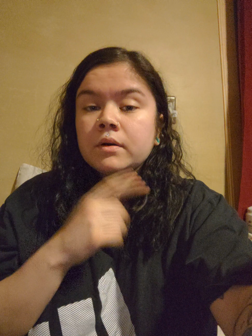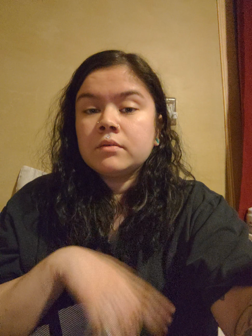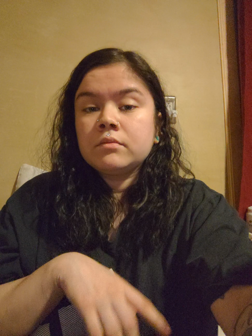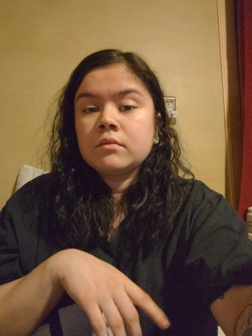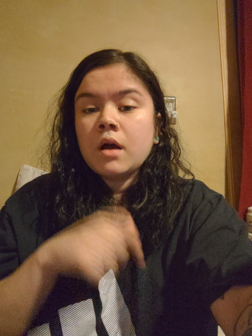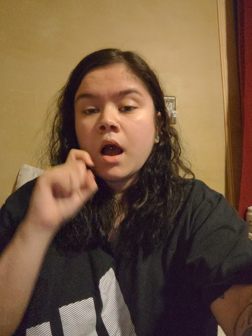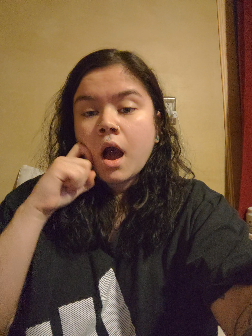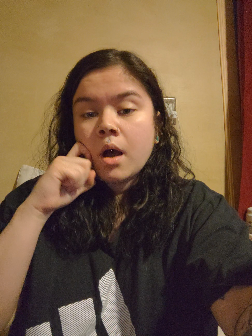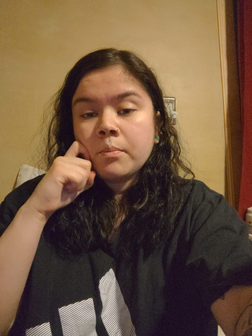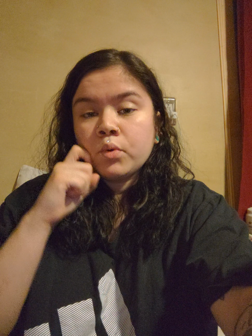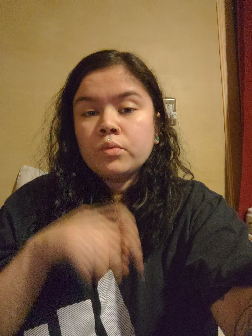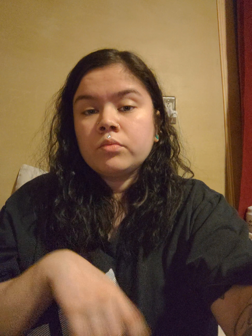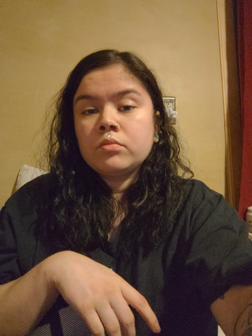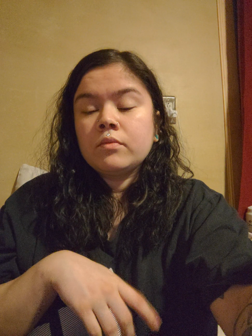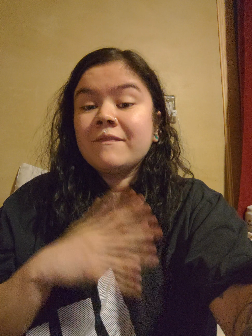apple